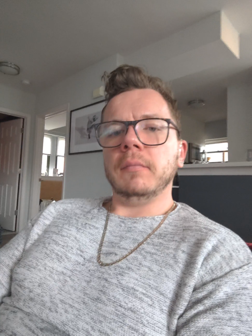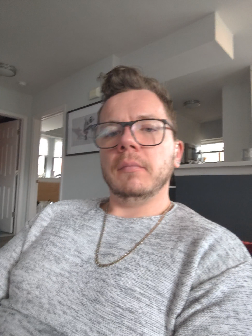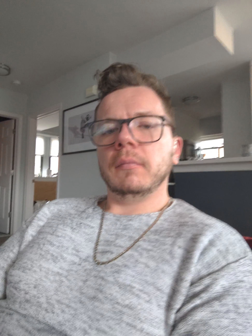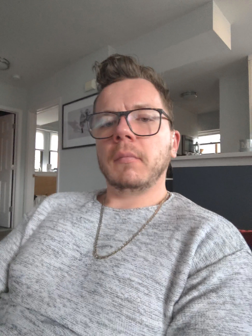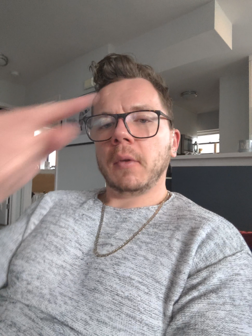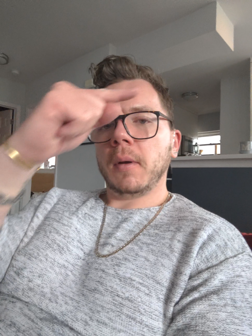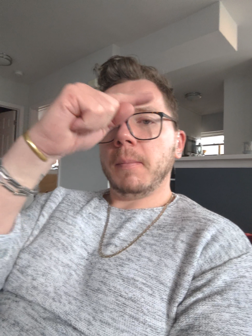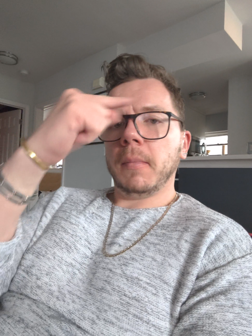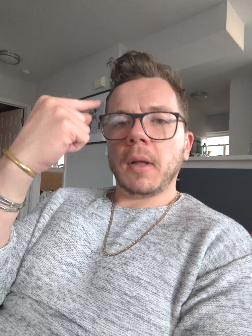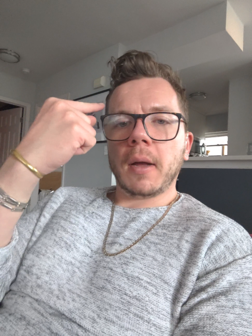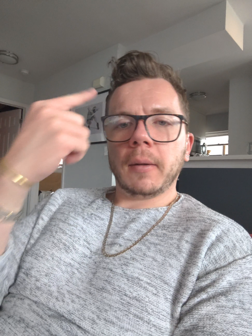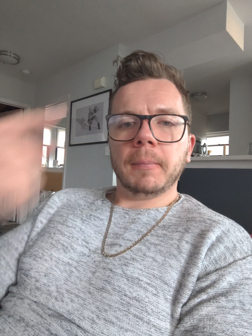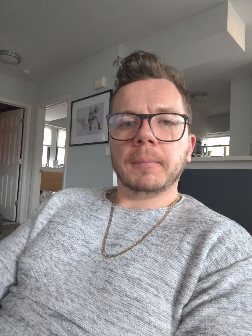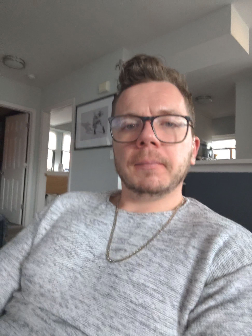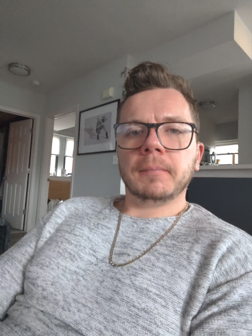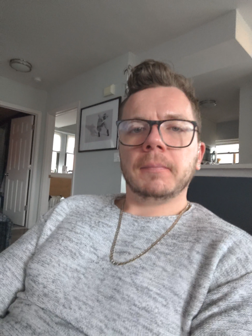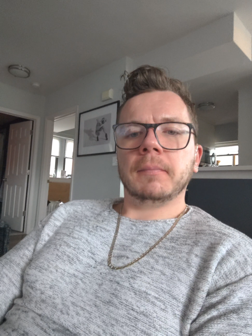black